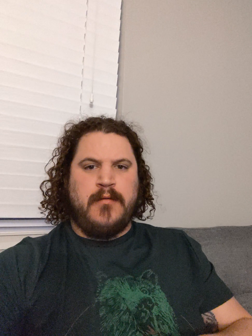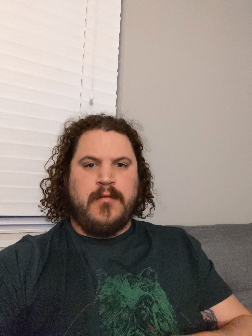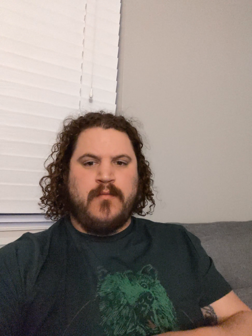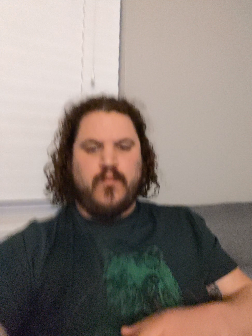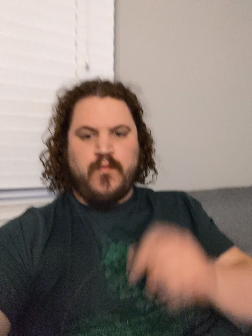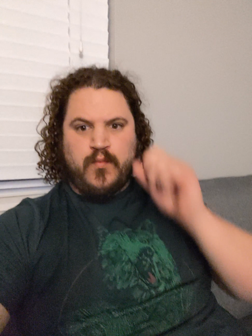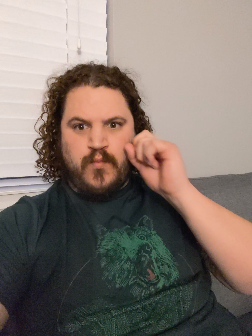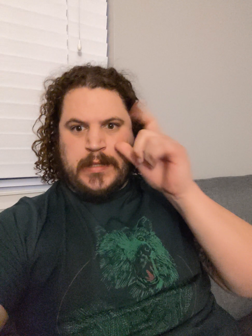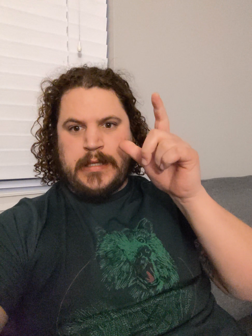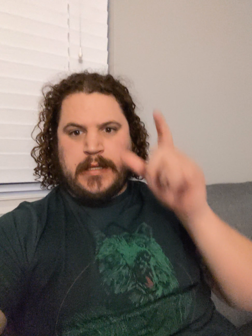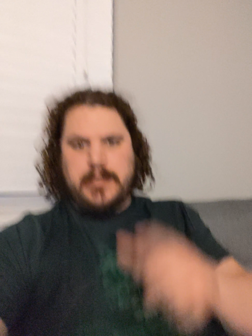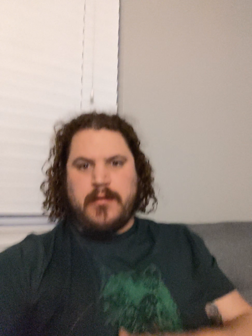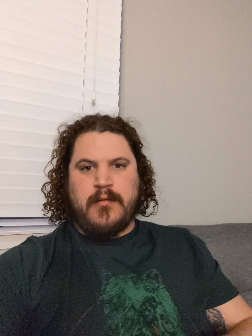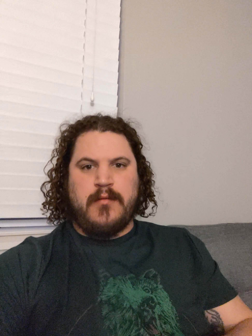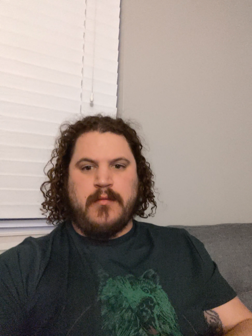awake